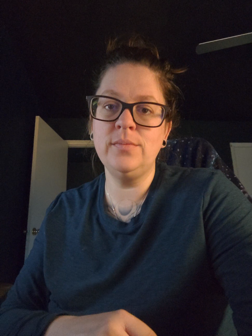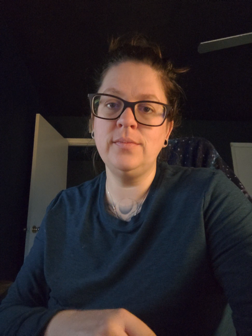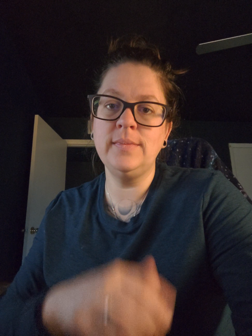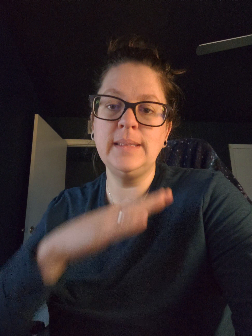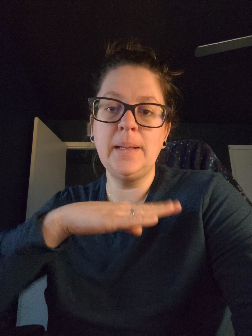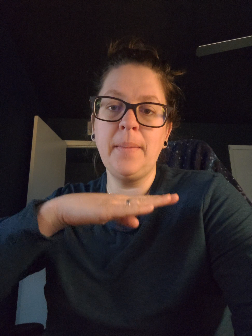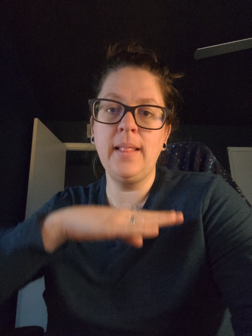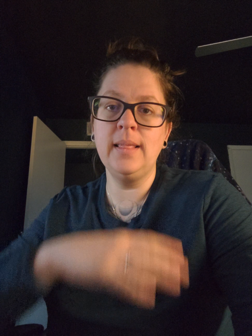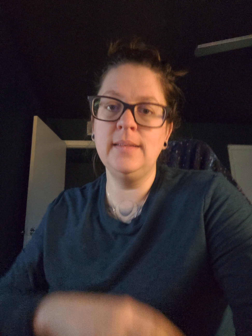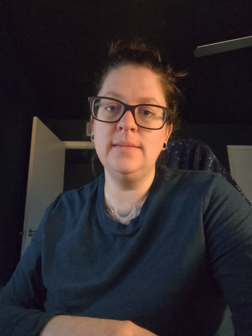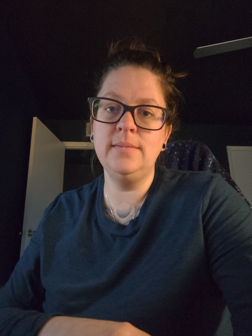table